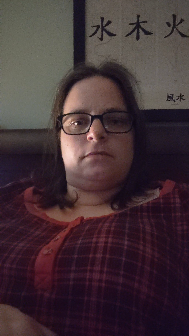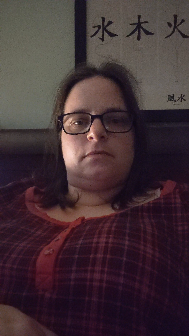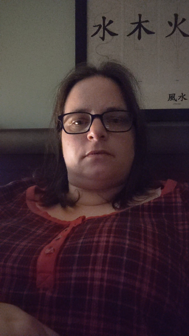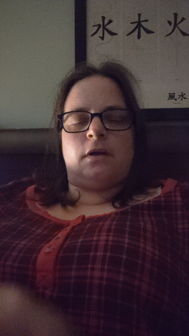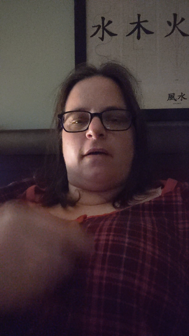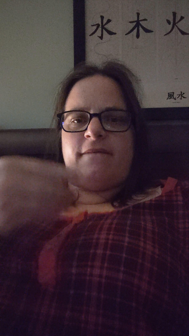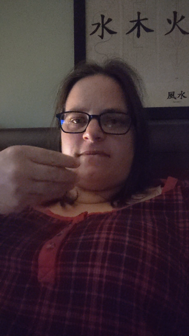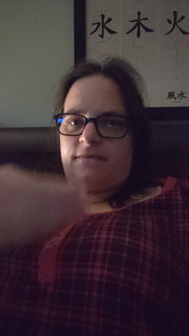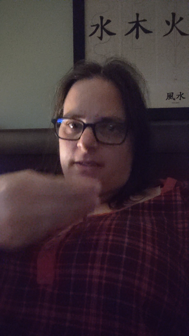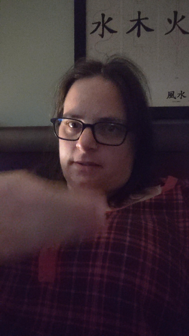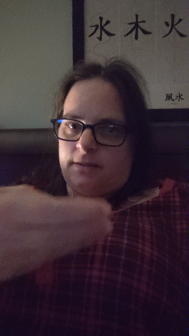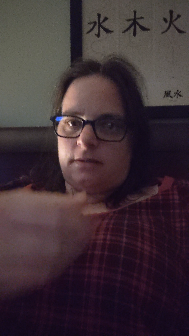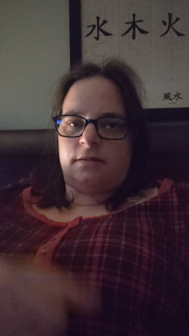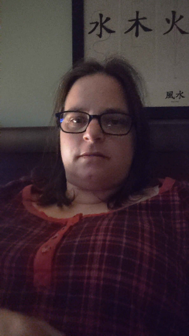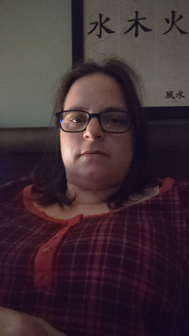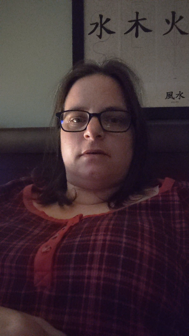feed